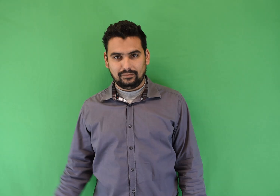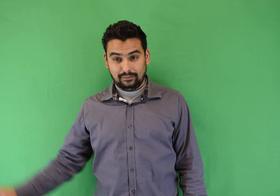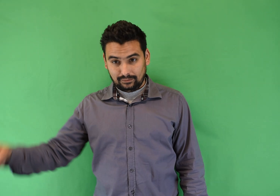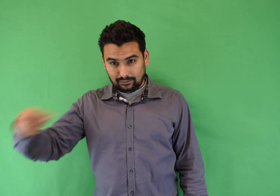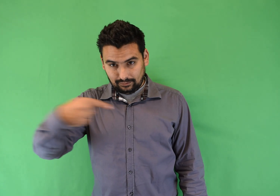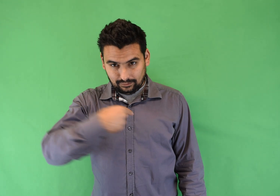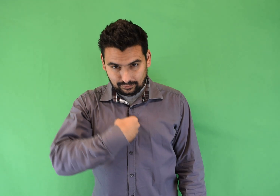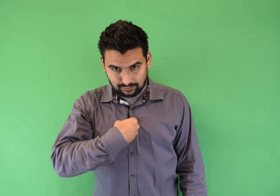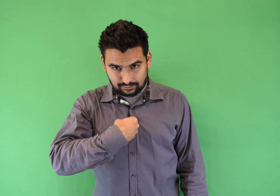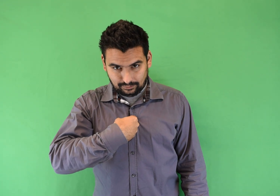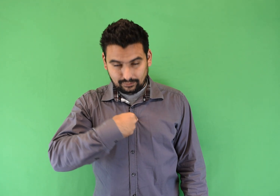yo